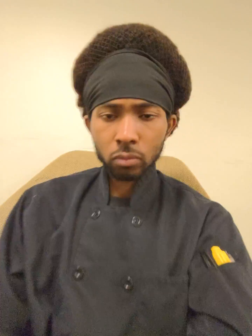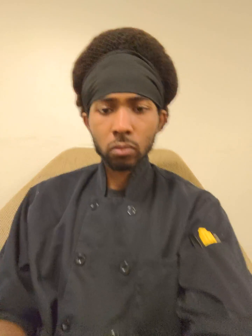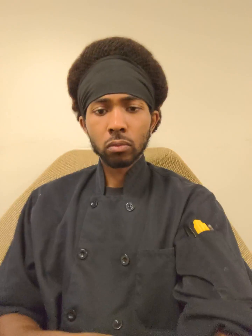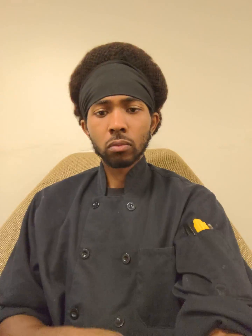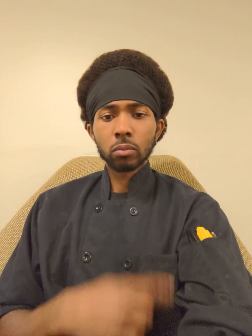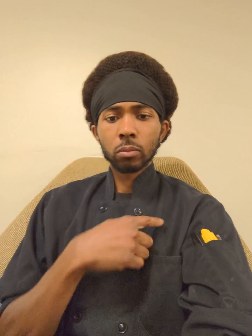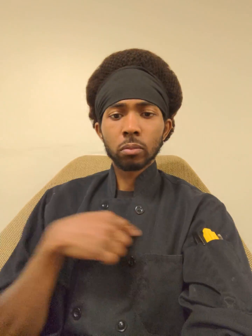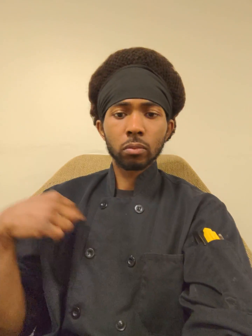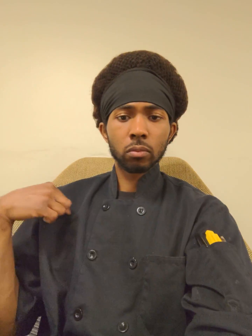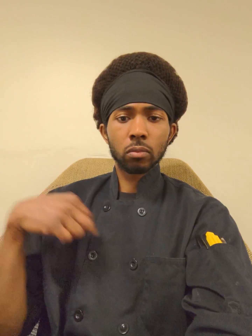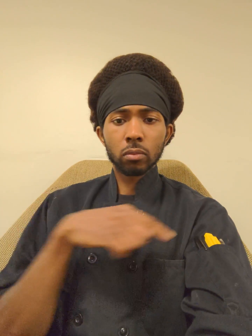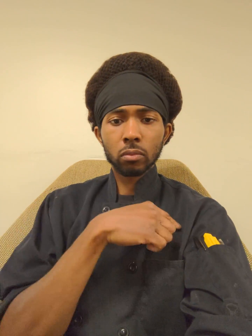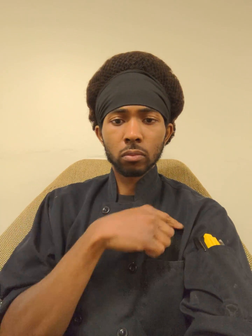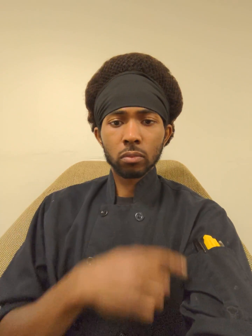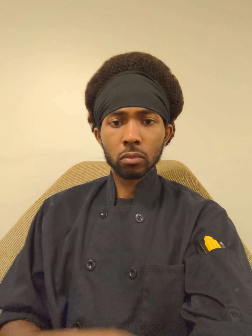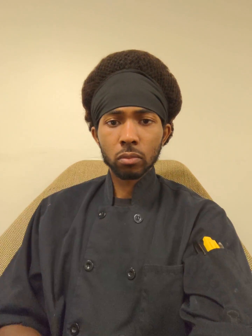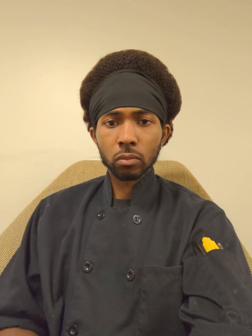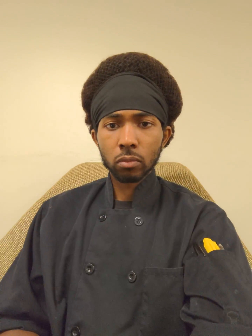bib